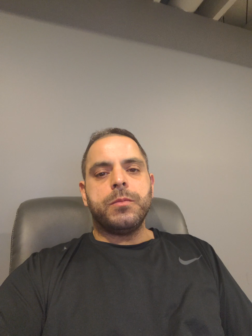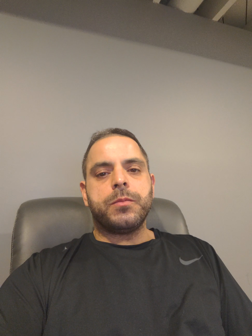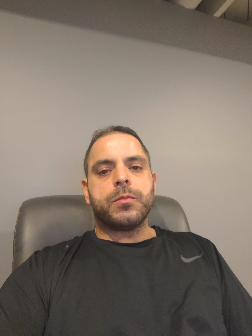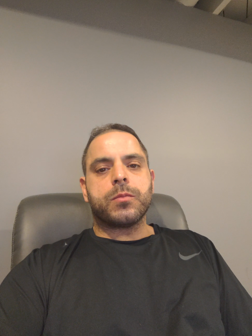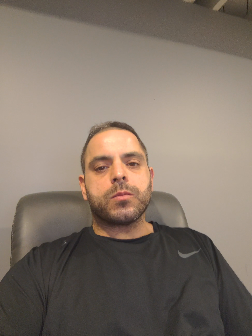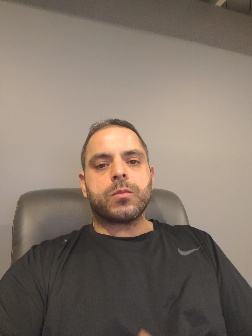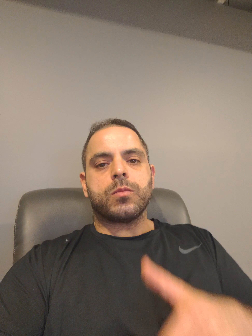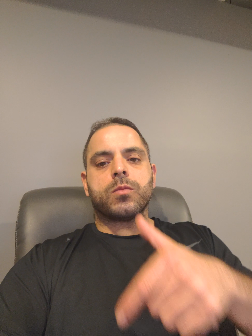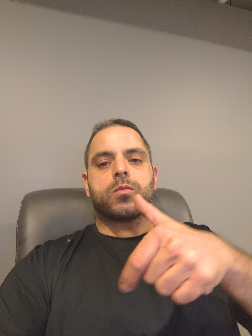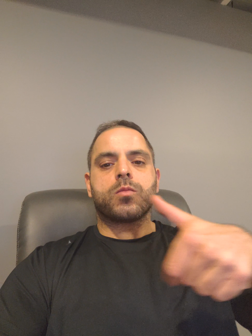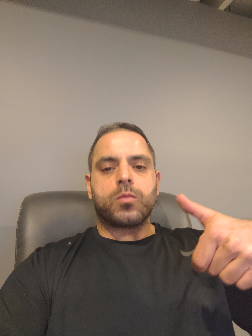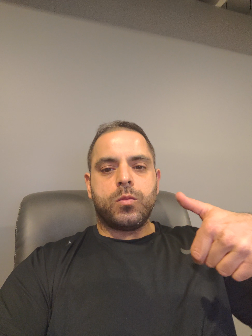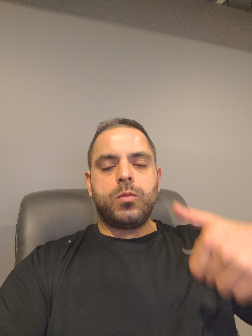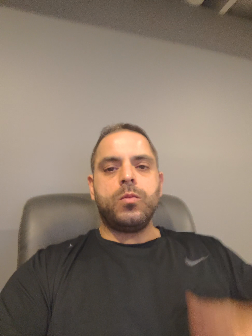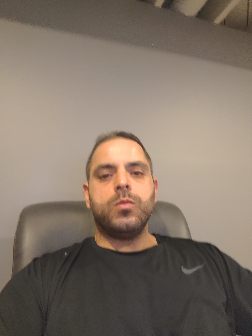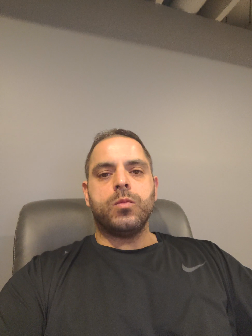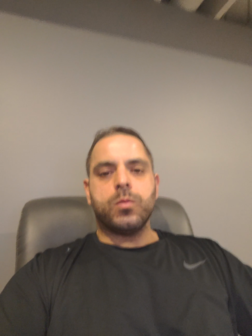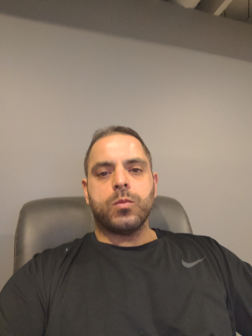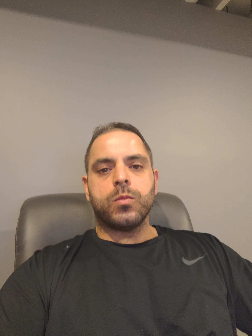underwear